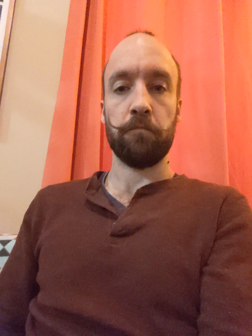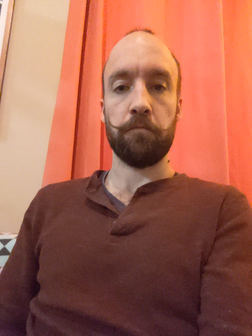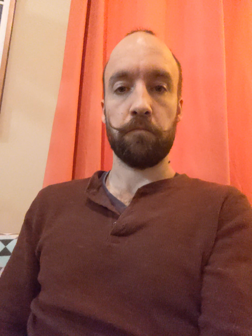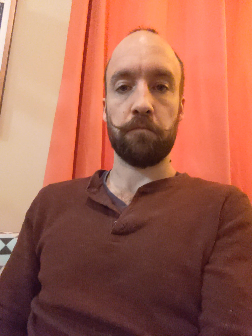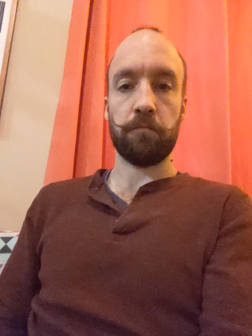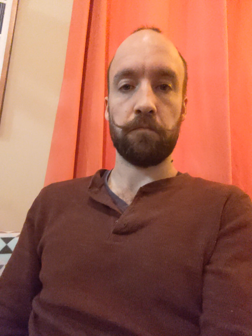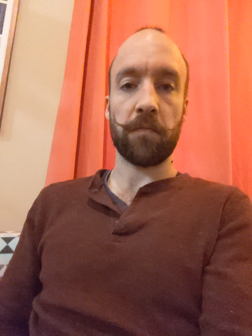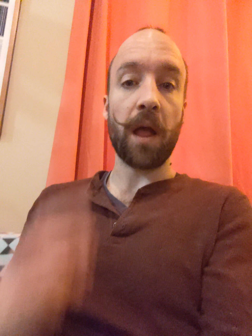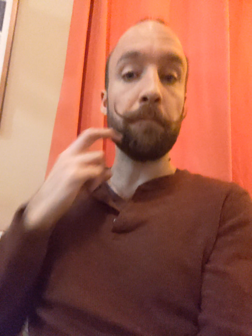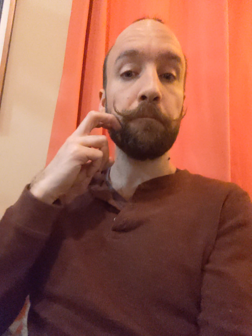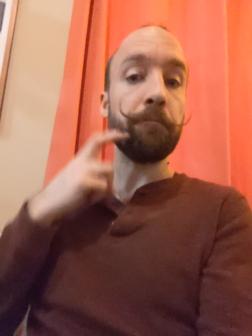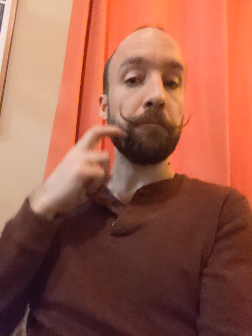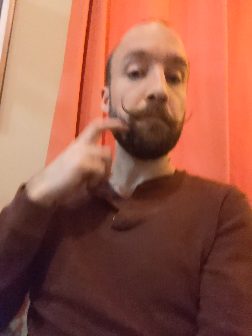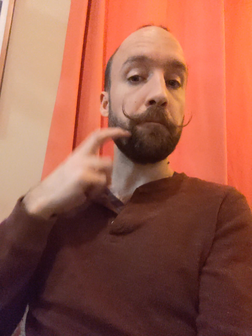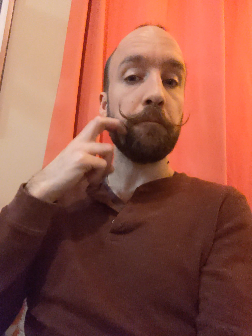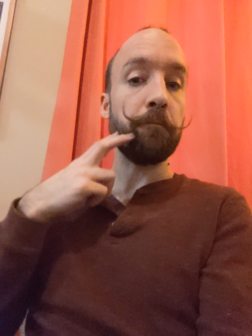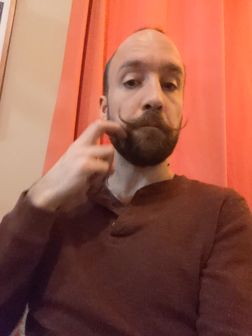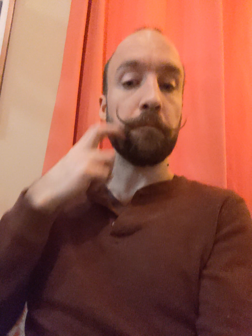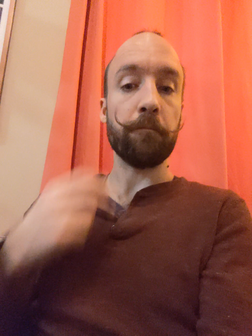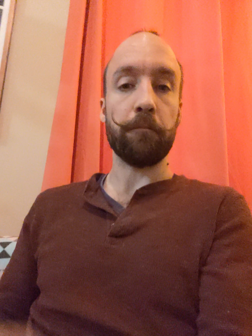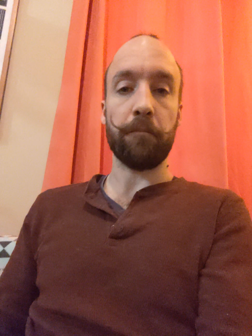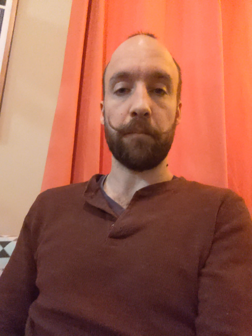gum